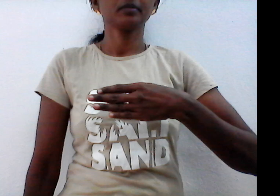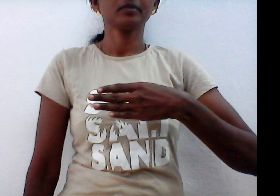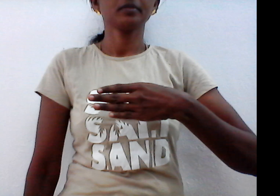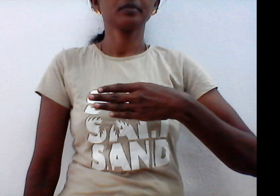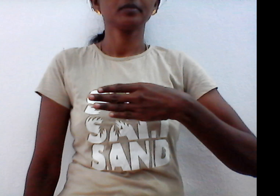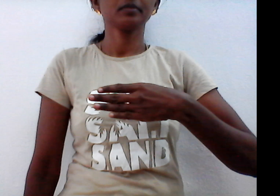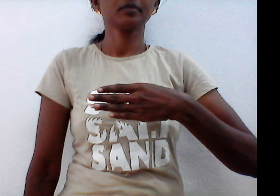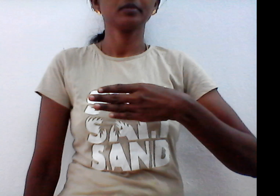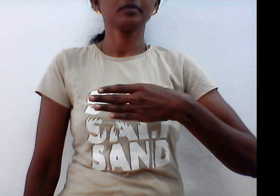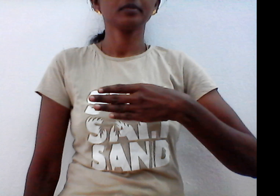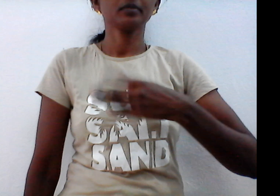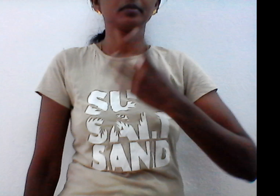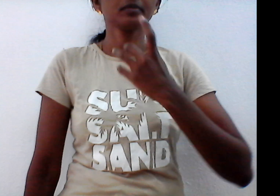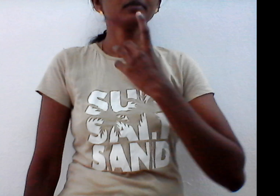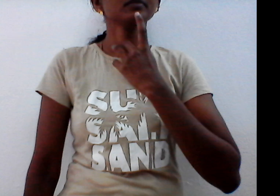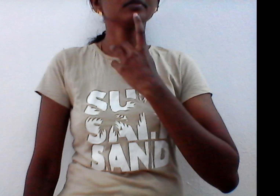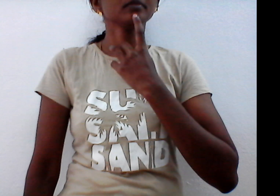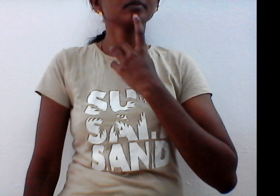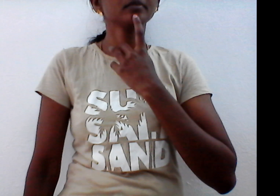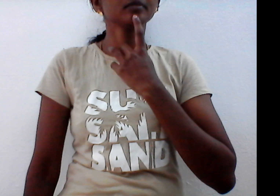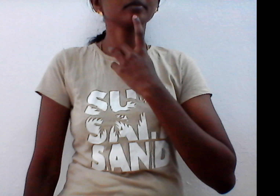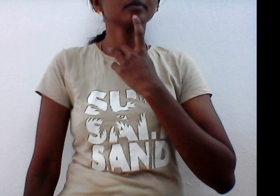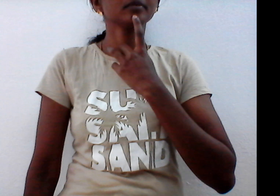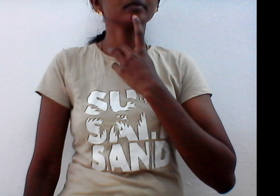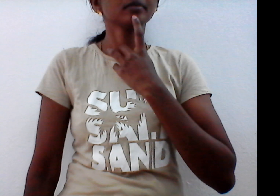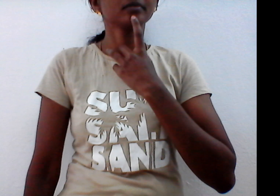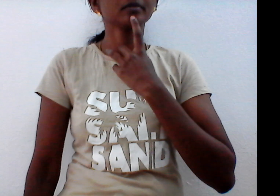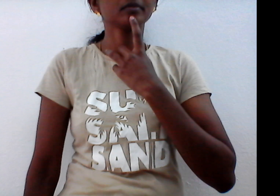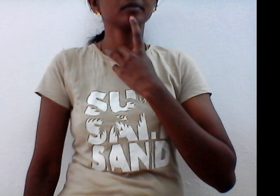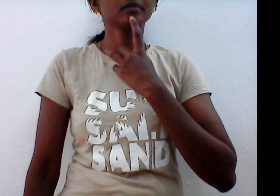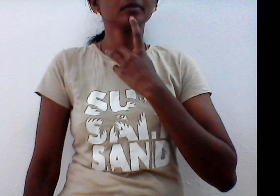അം